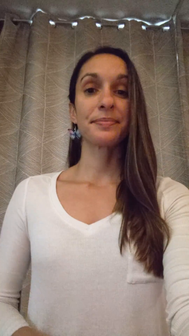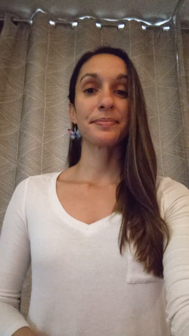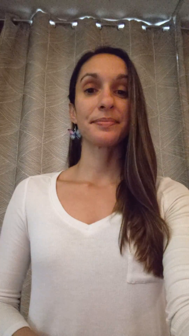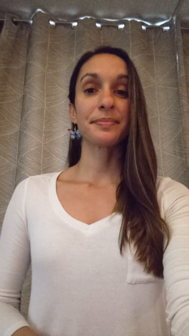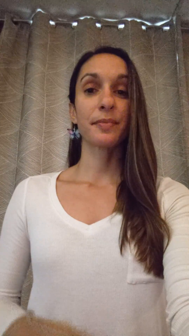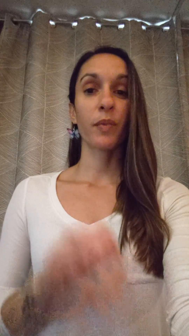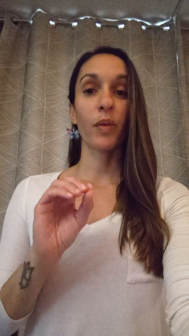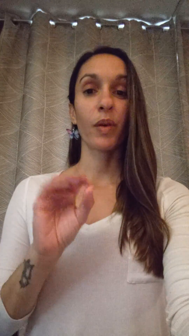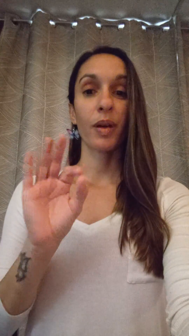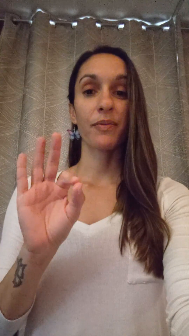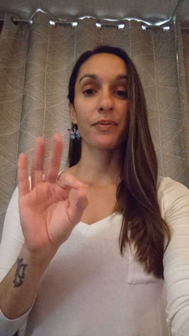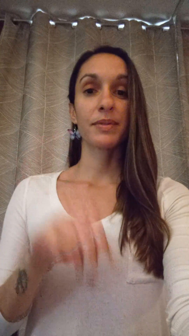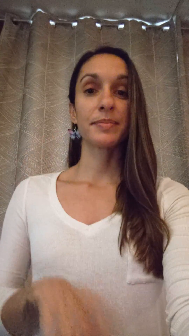of